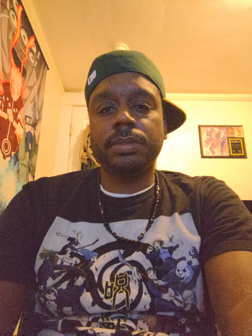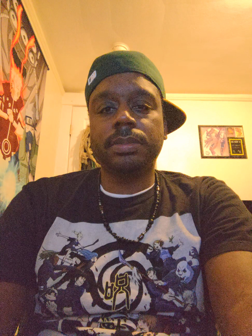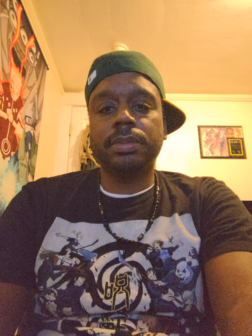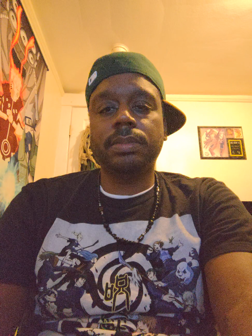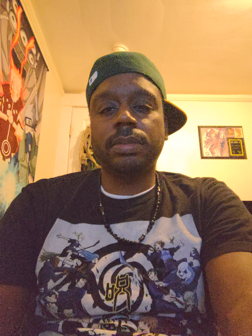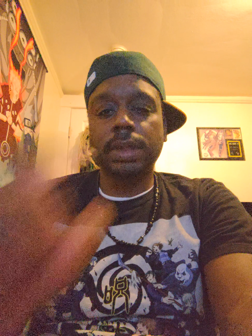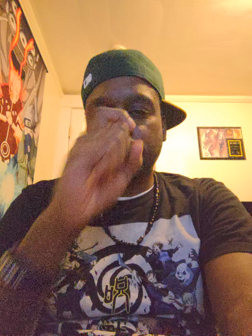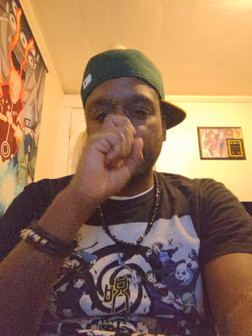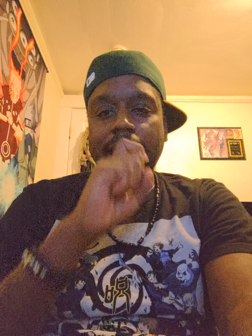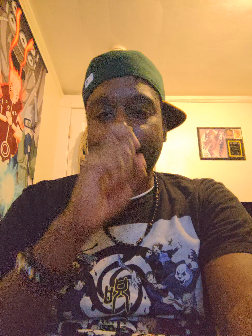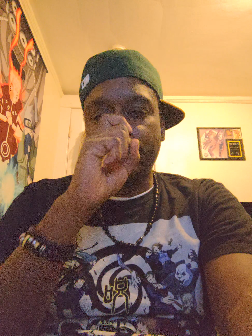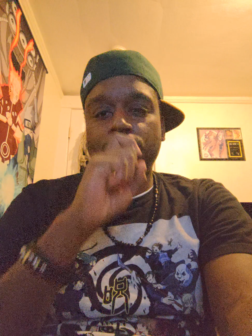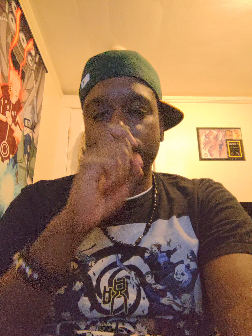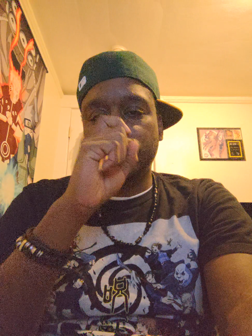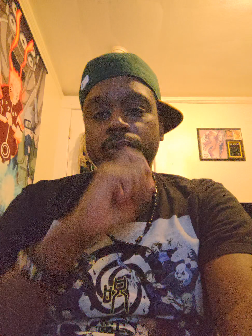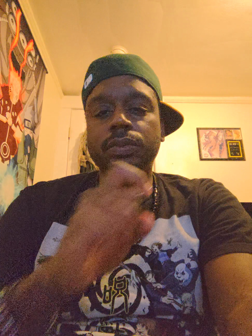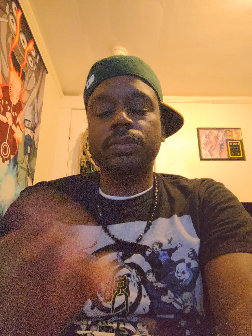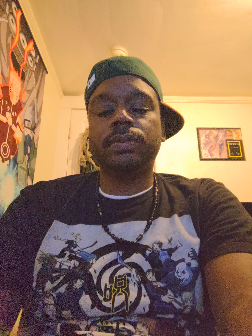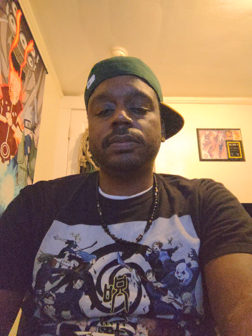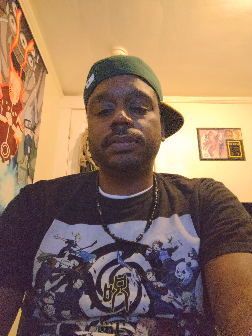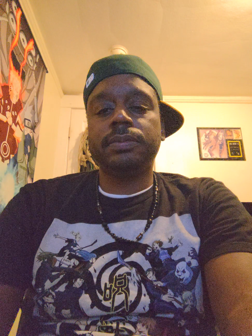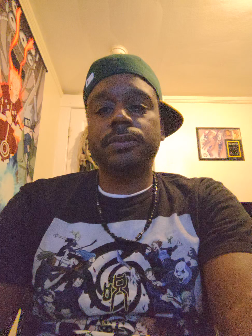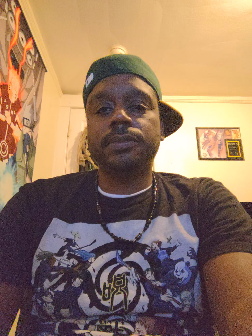doll